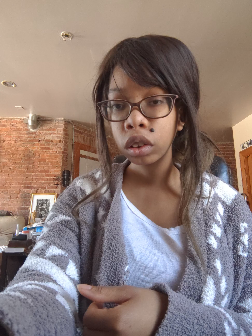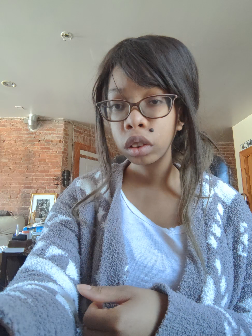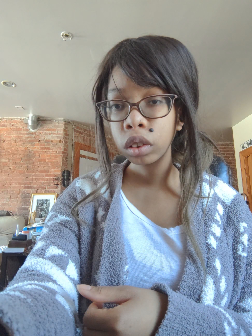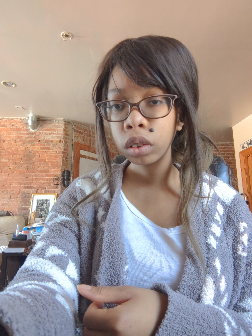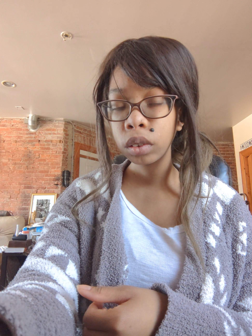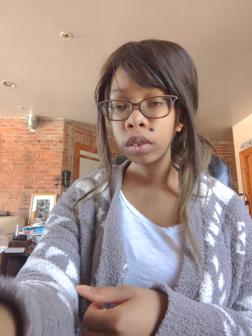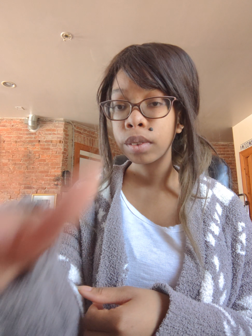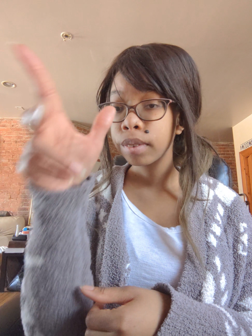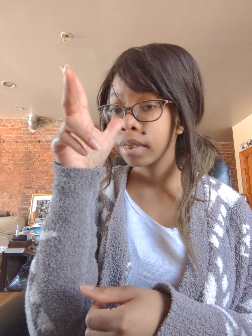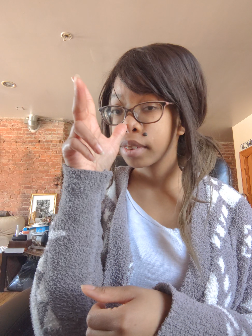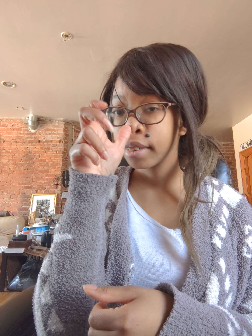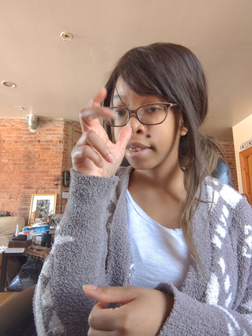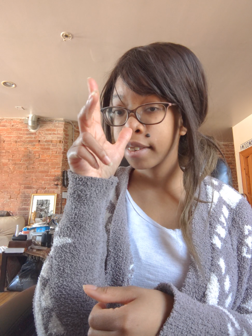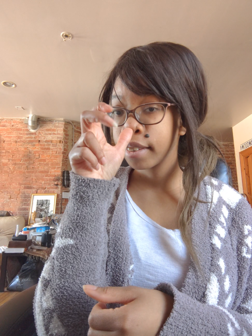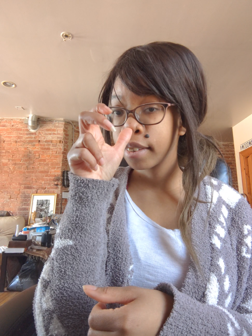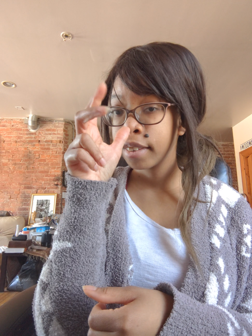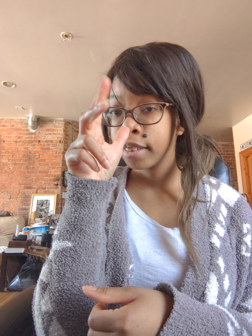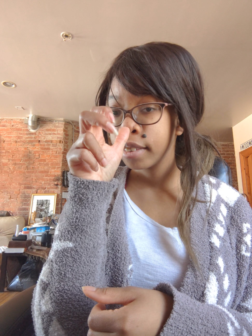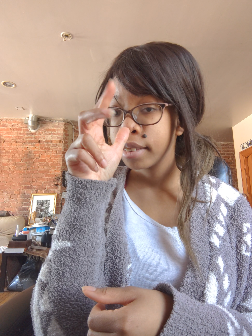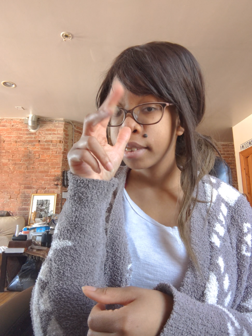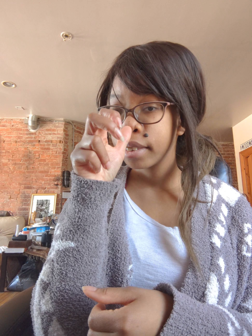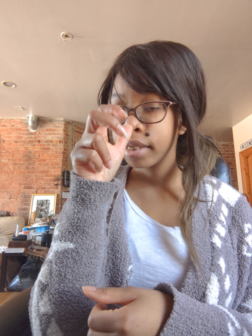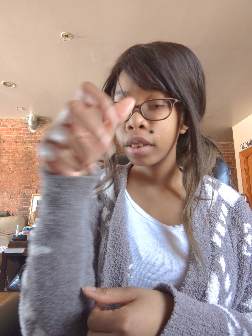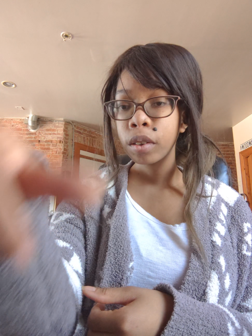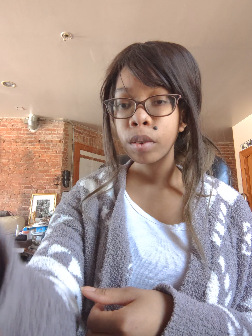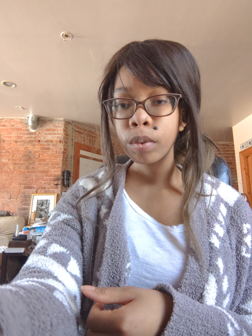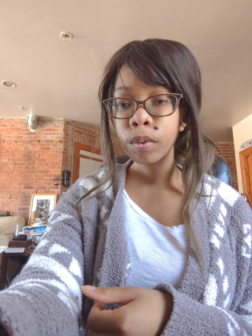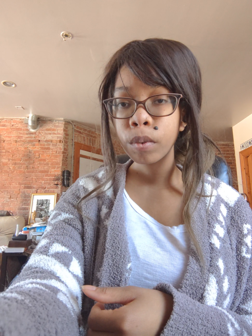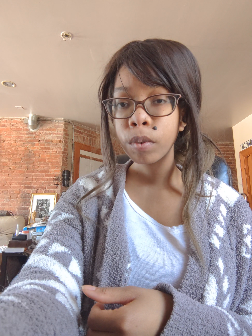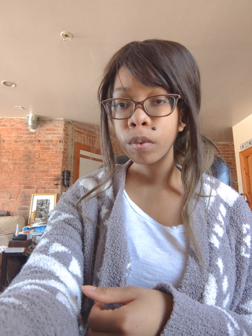bug